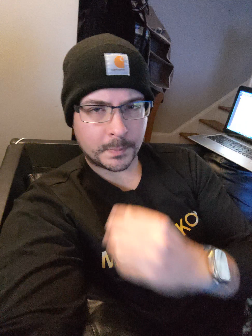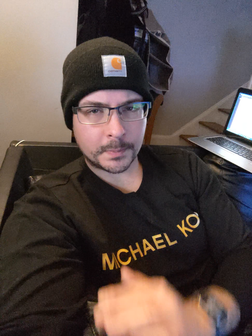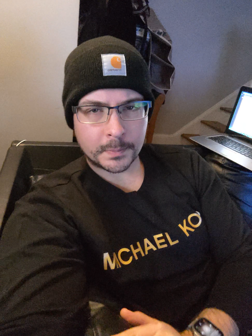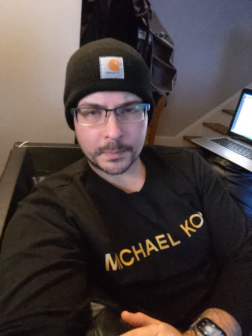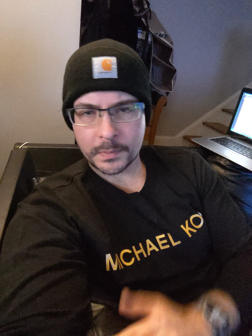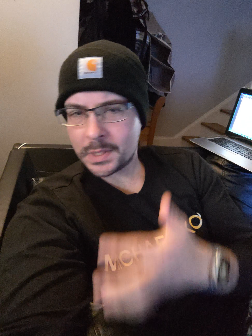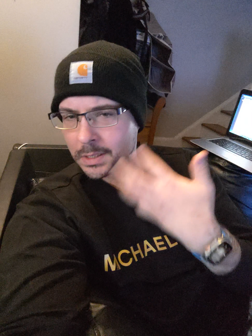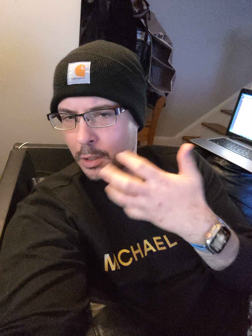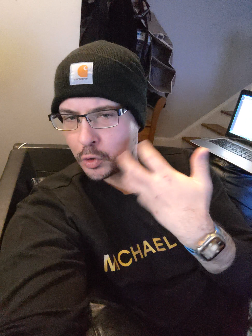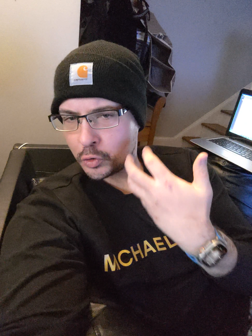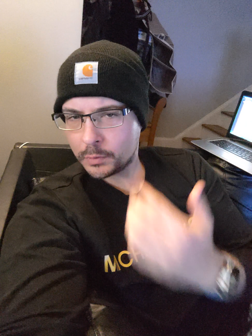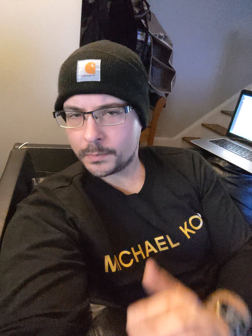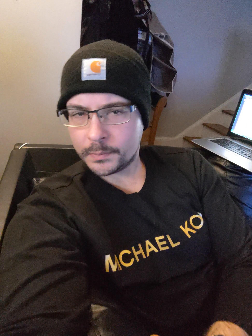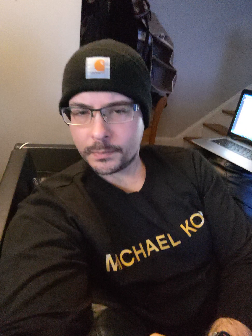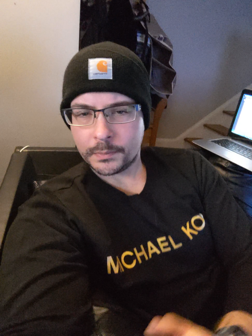tiger